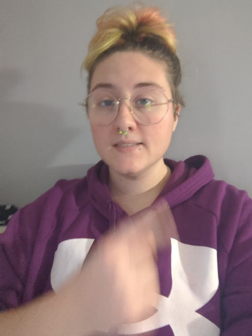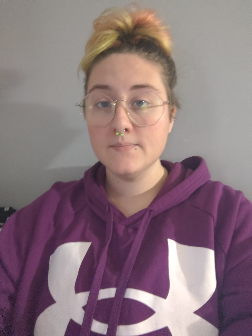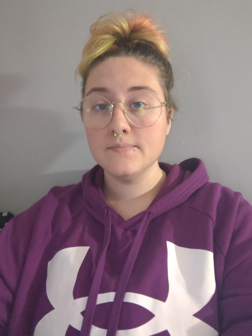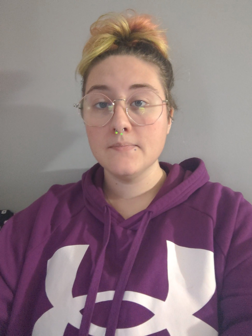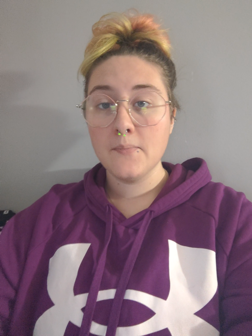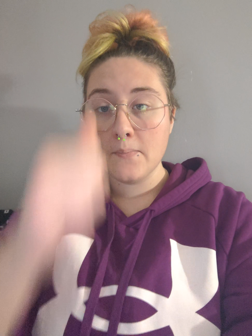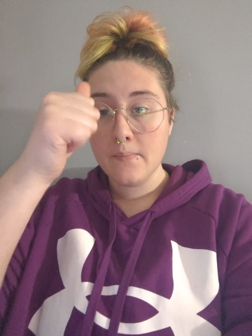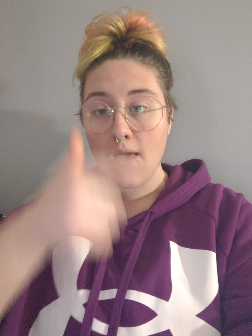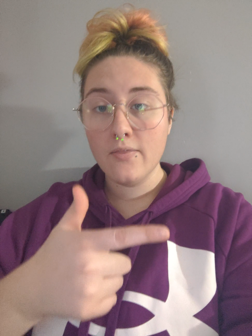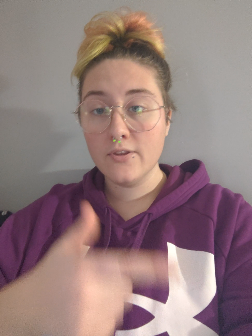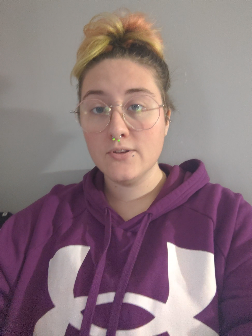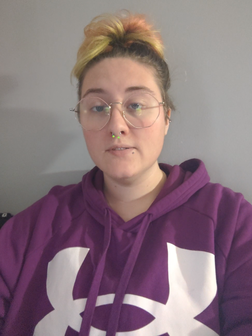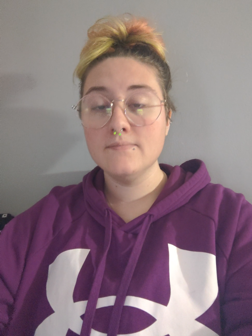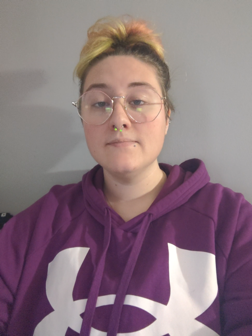brother